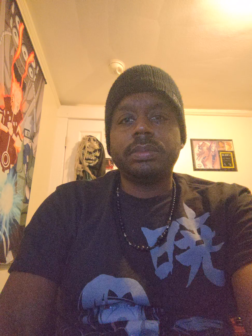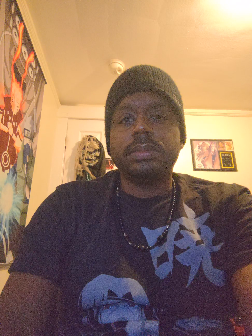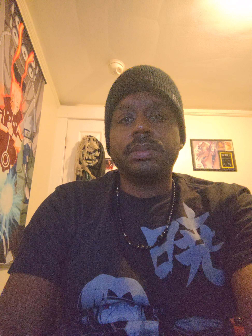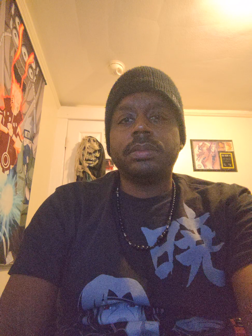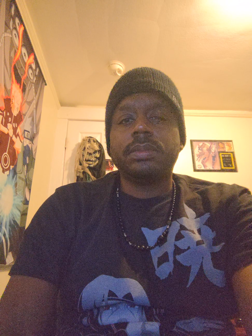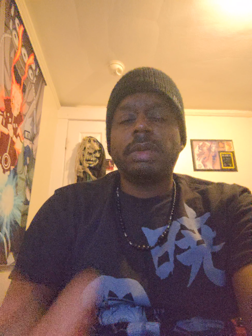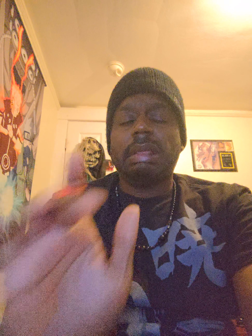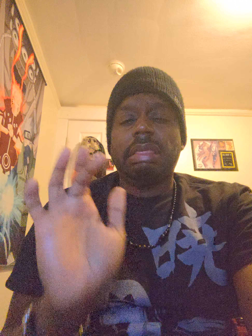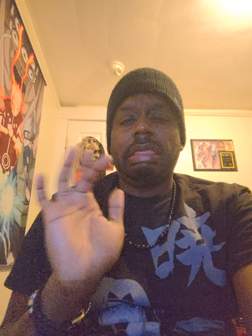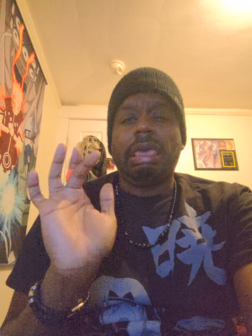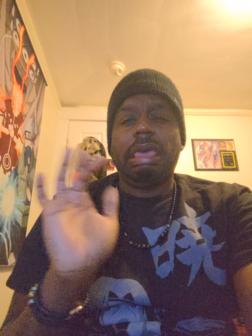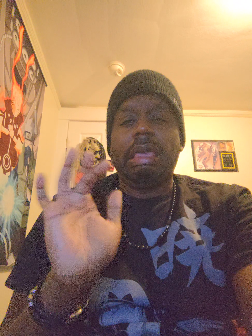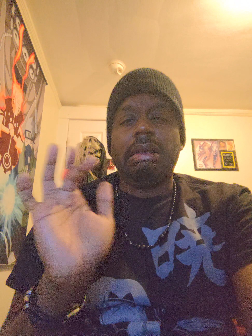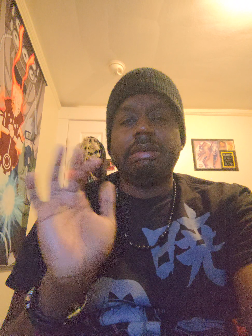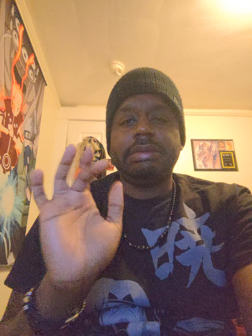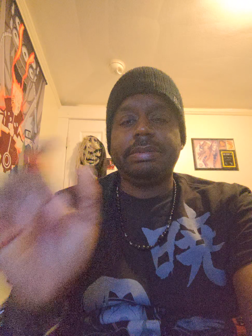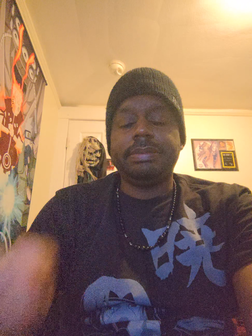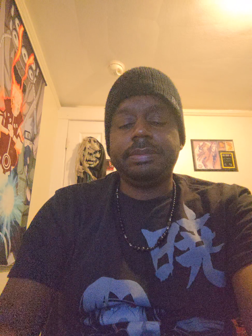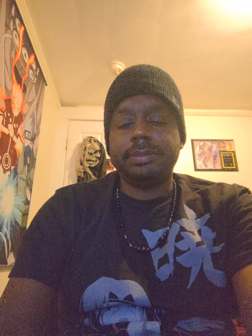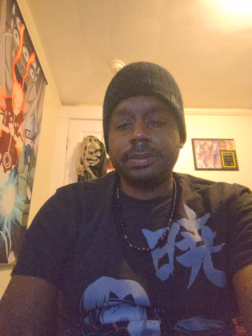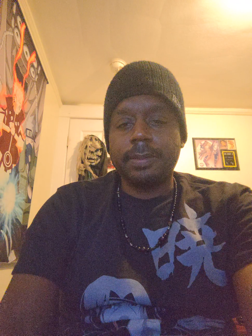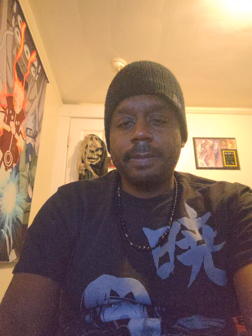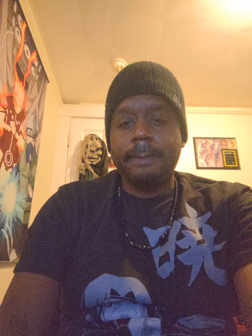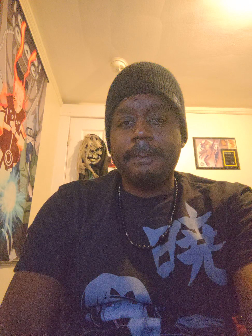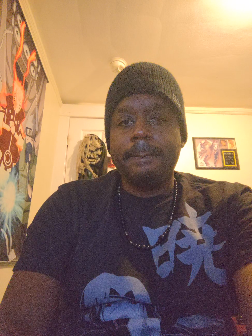yucky